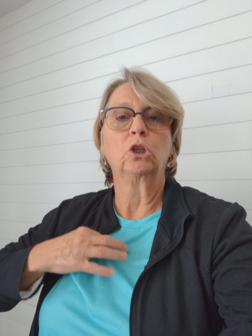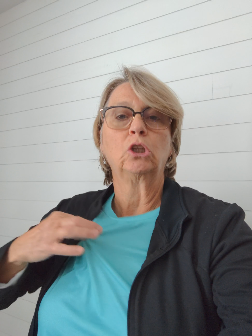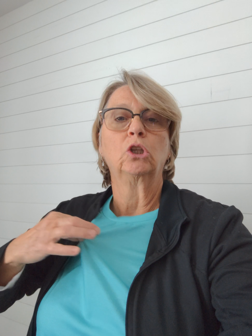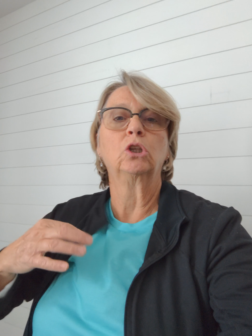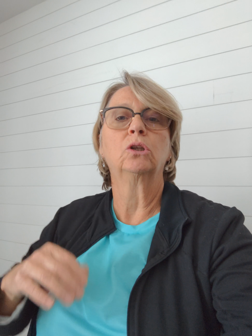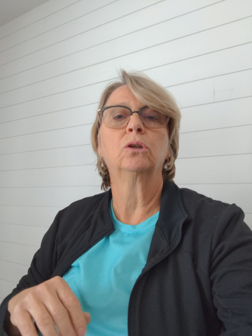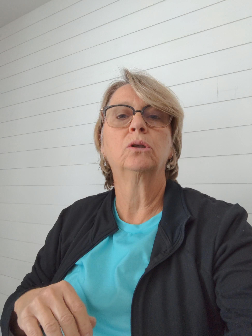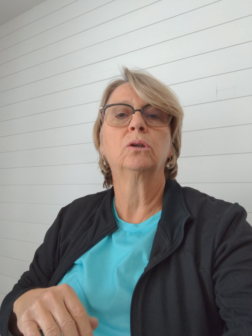shirt